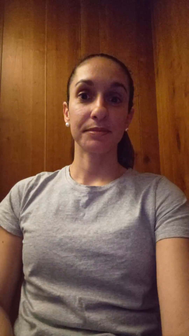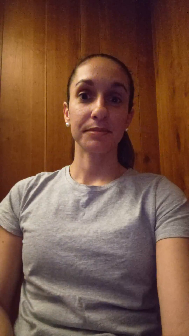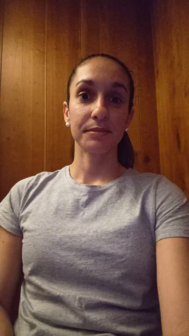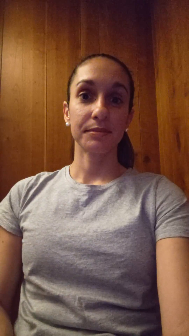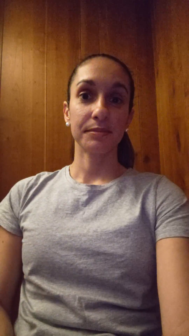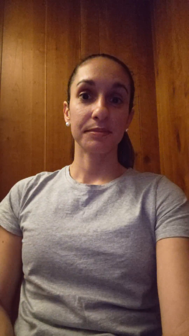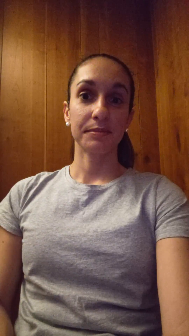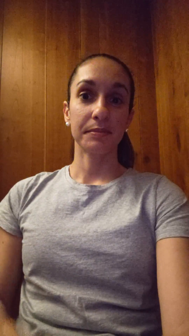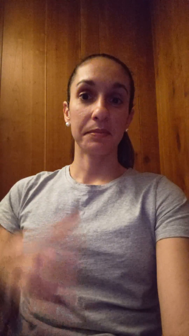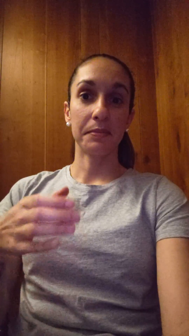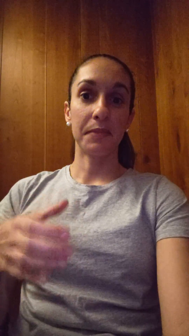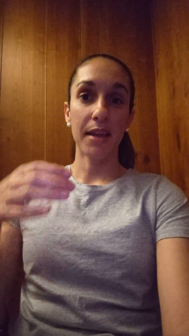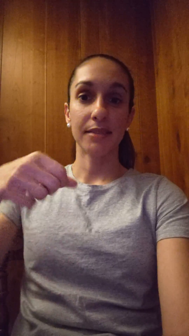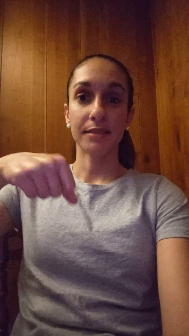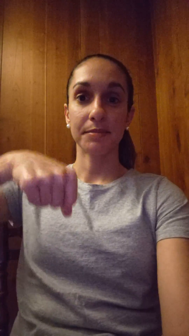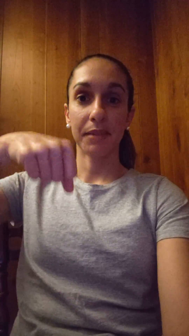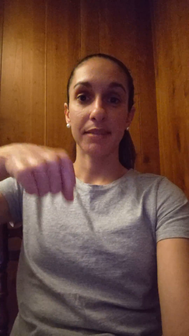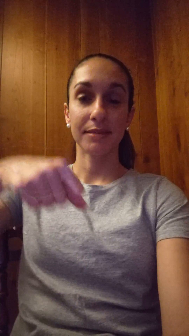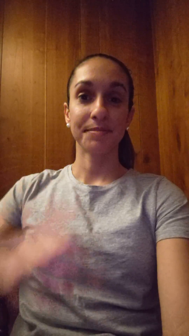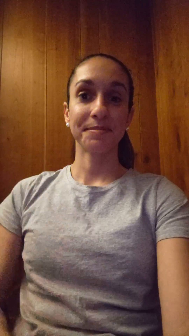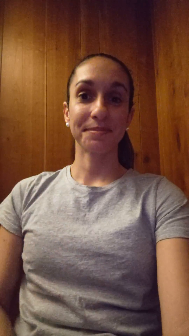bucket